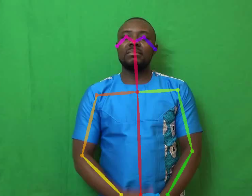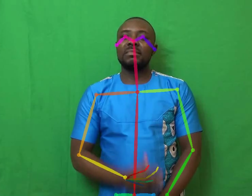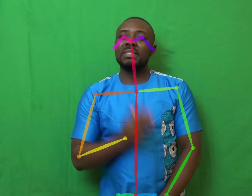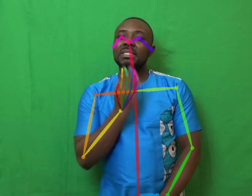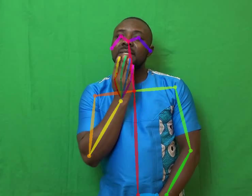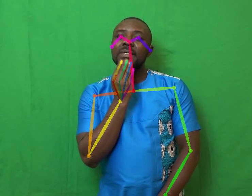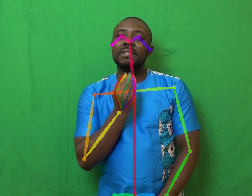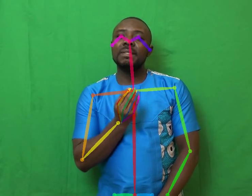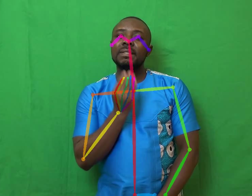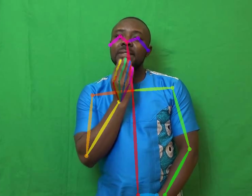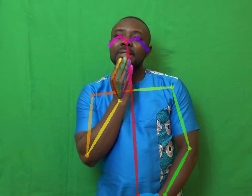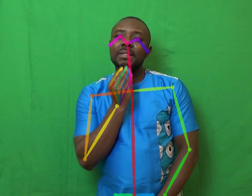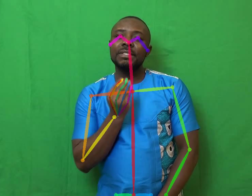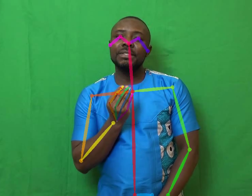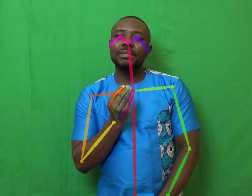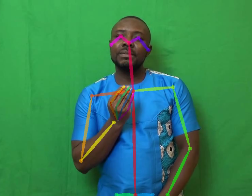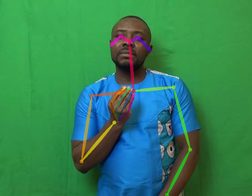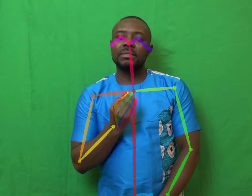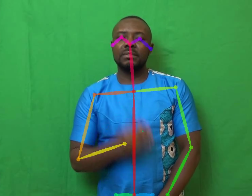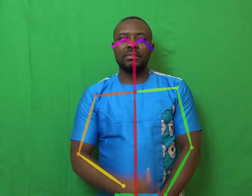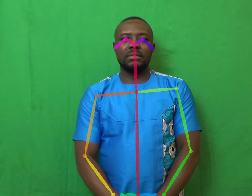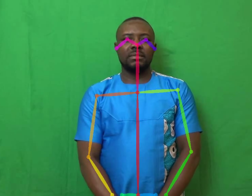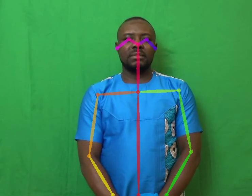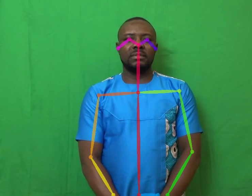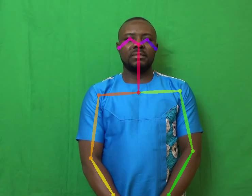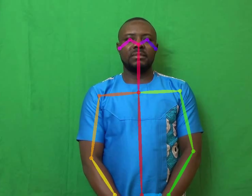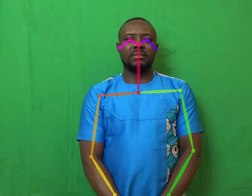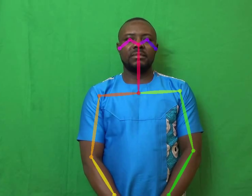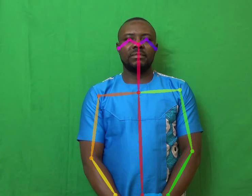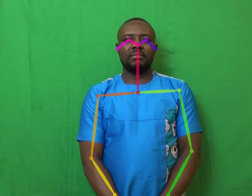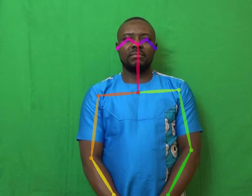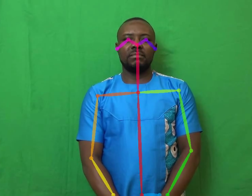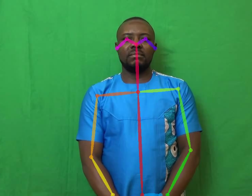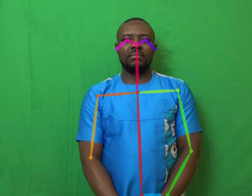Jewish